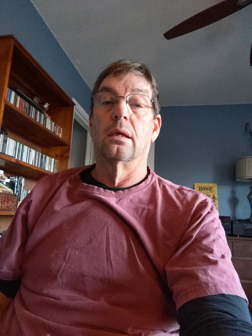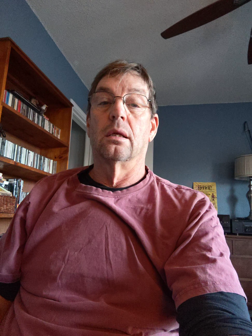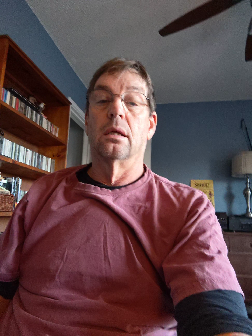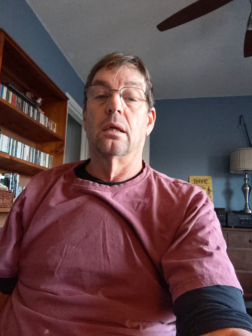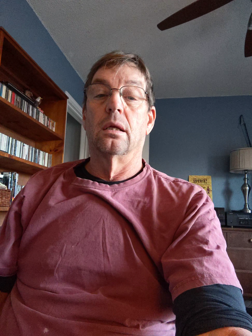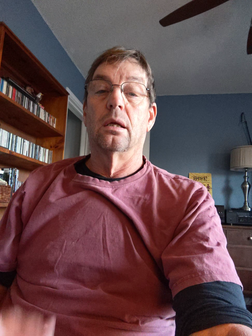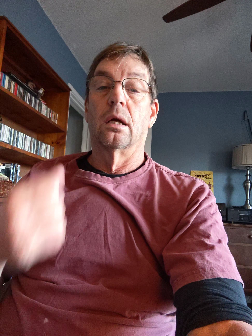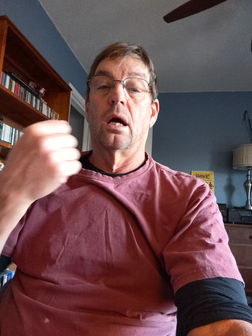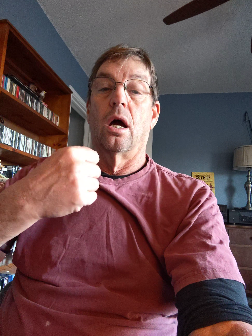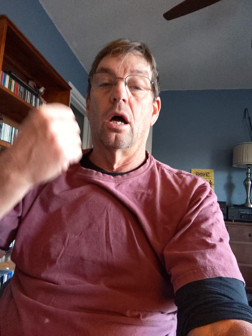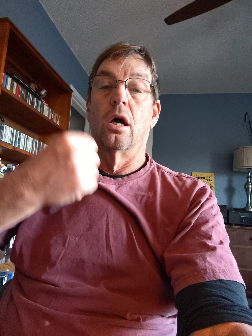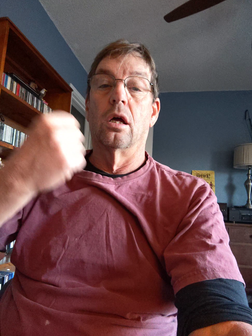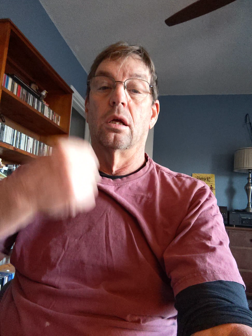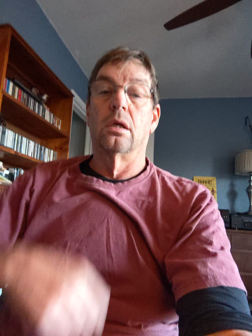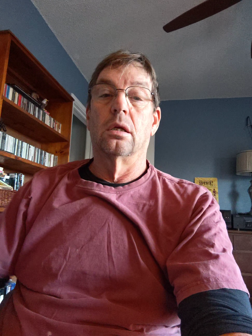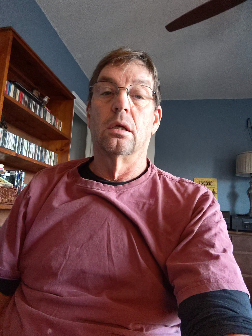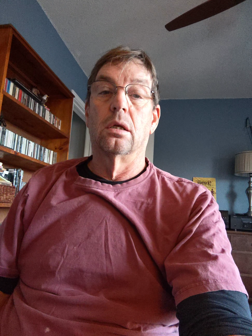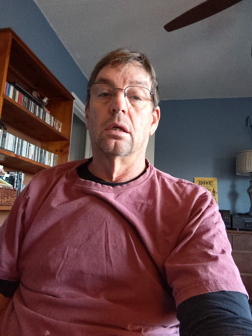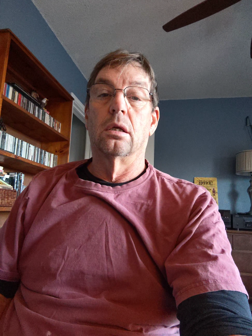car